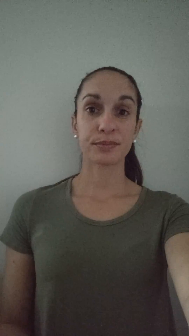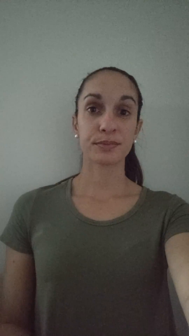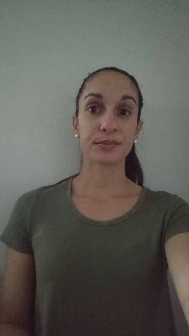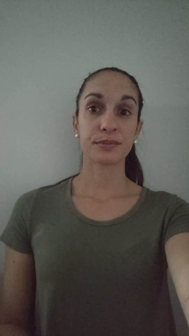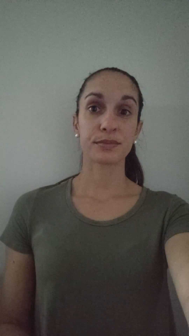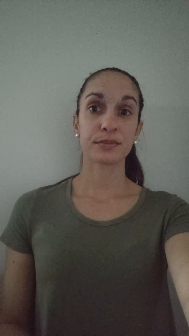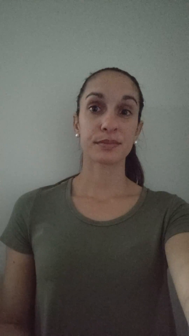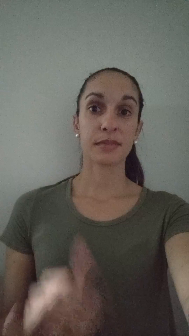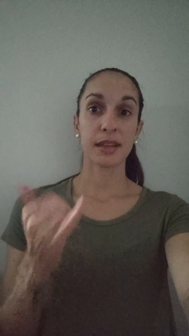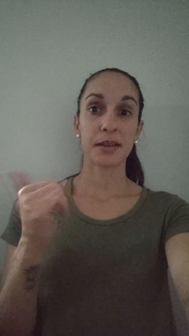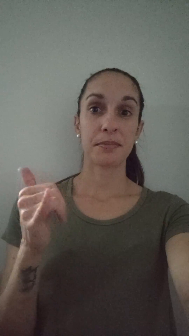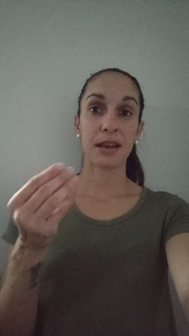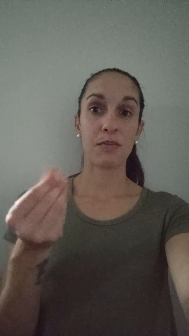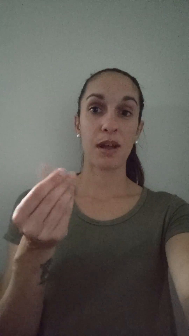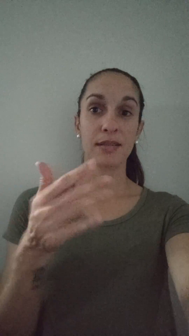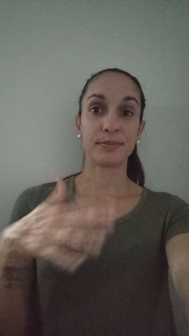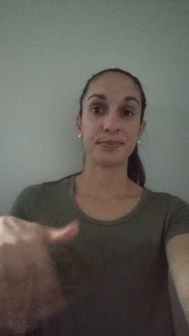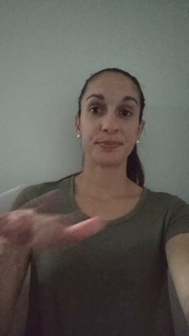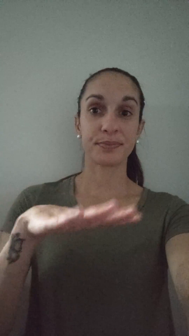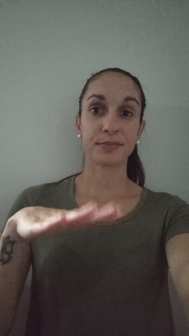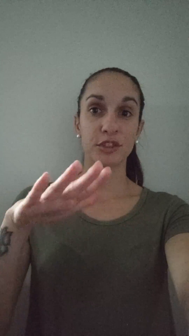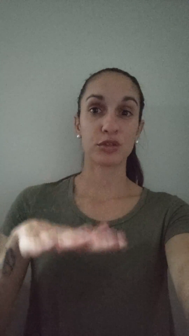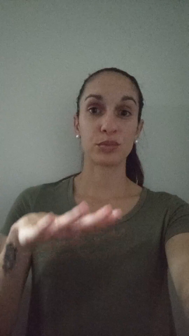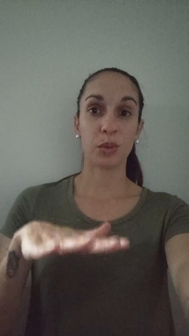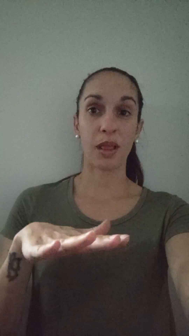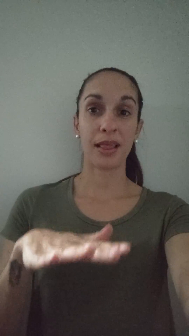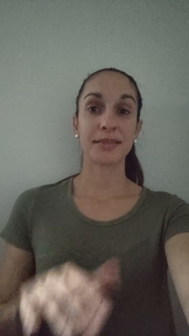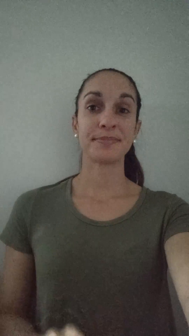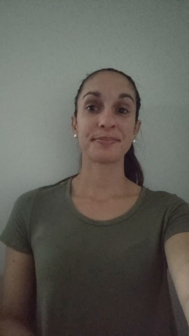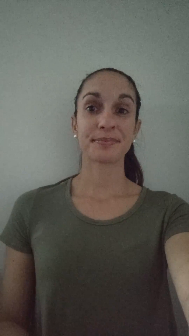playground